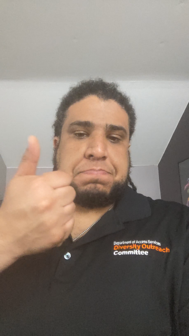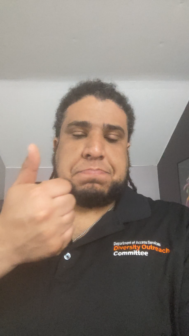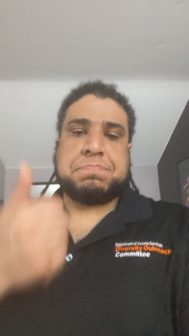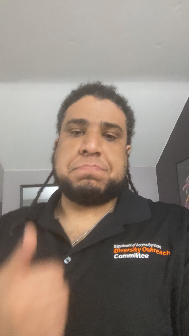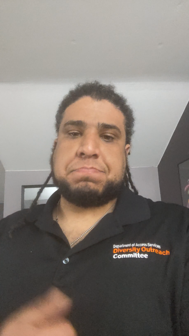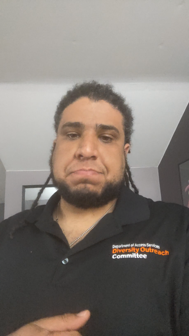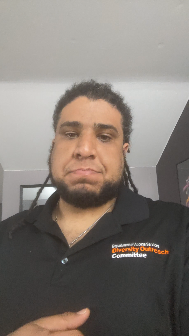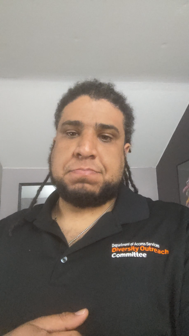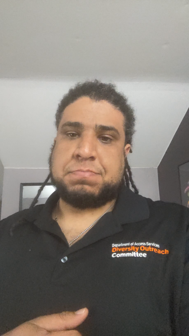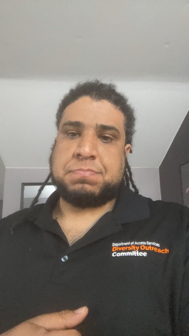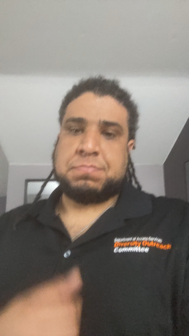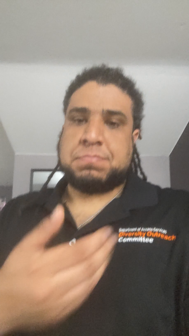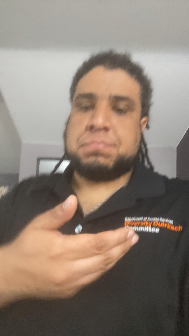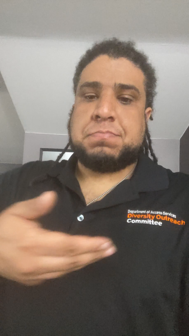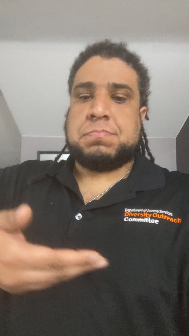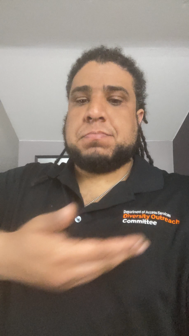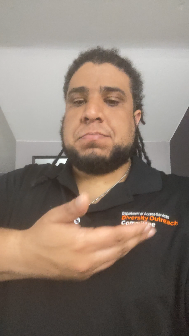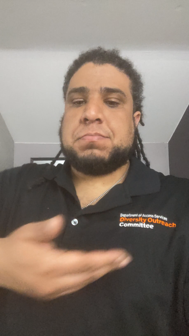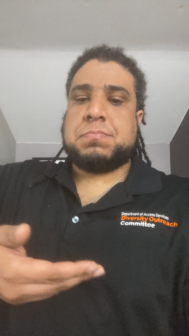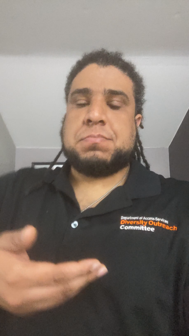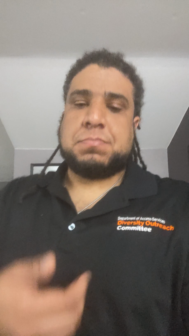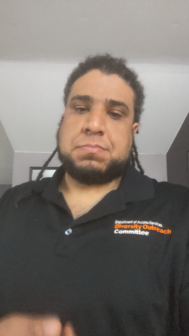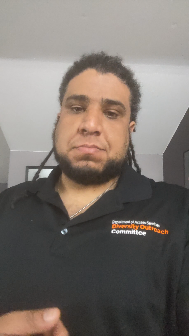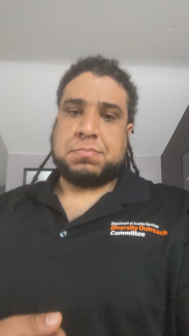baby